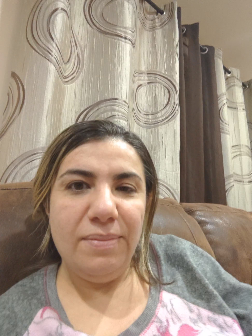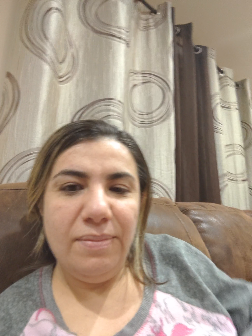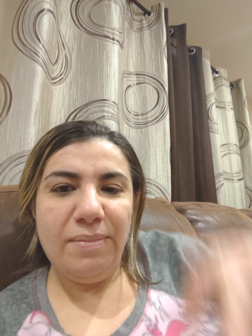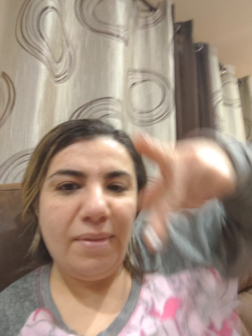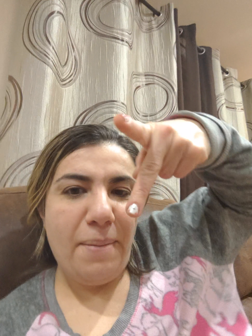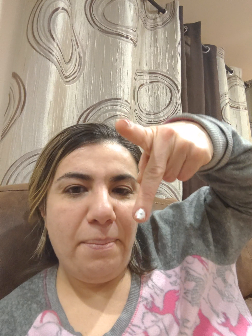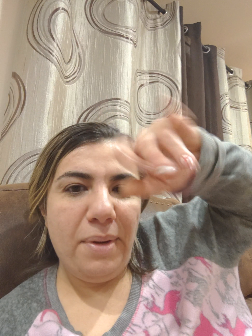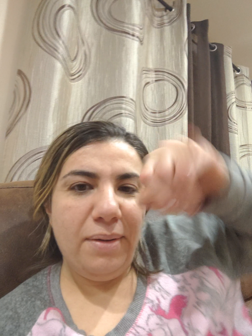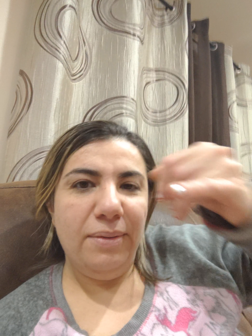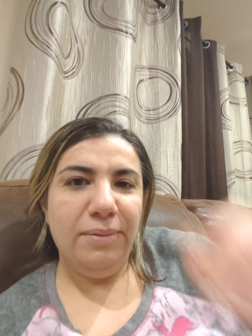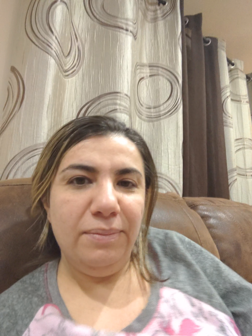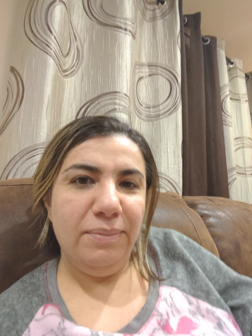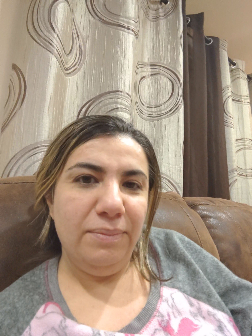pajamas